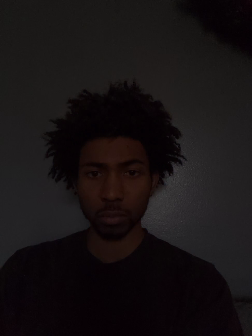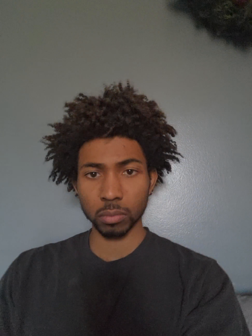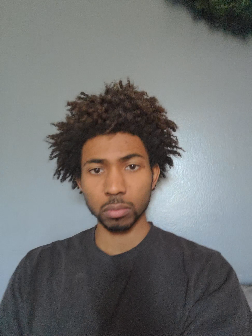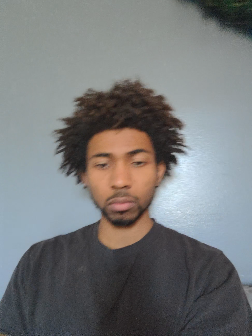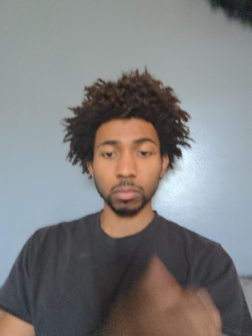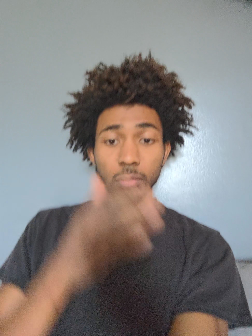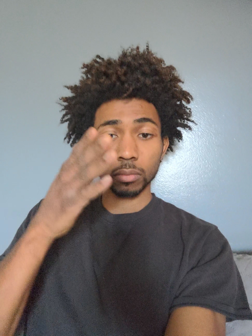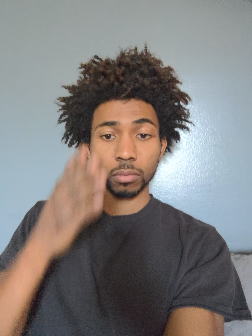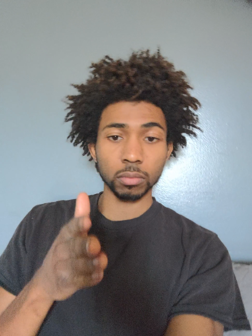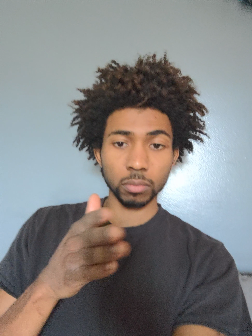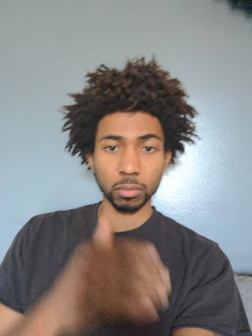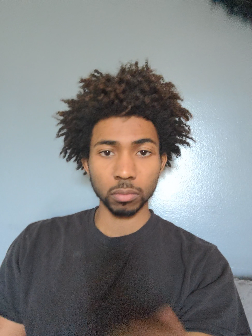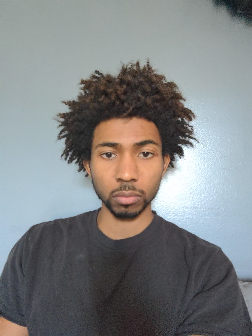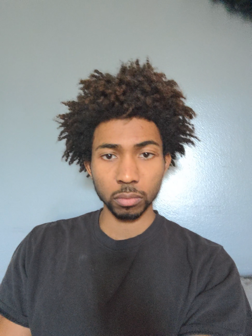person